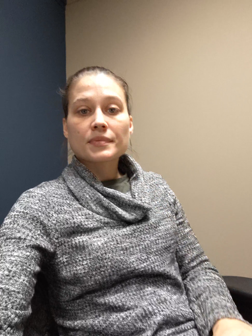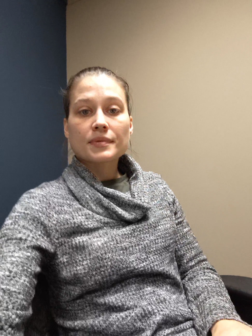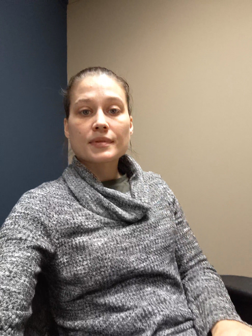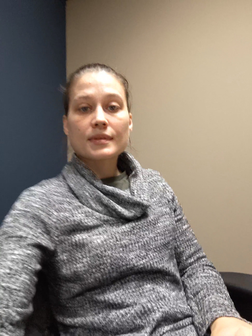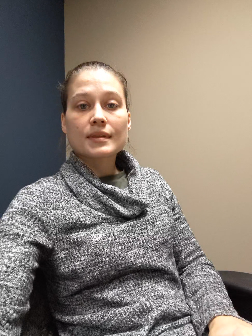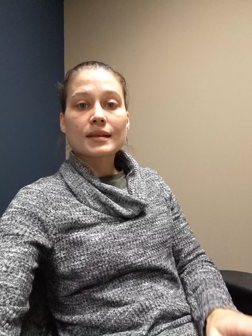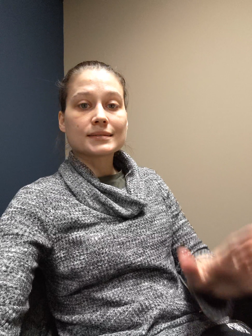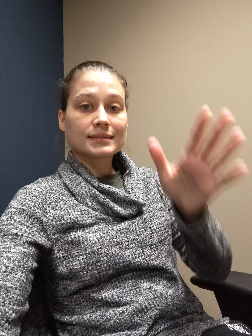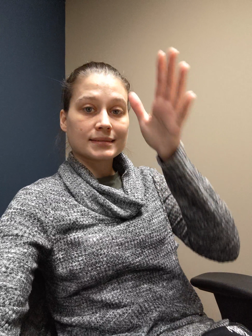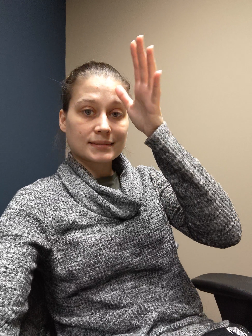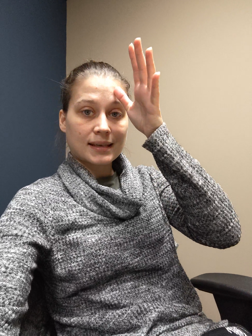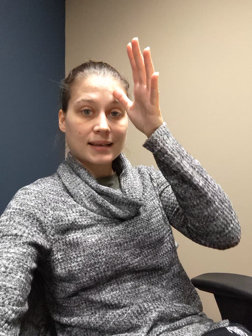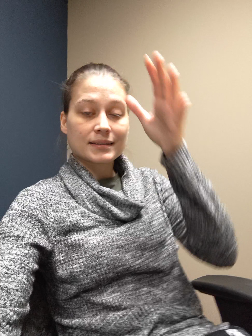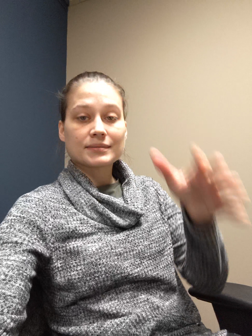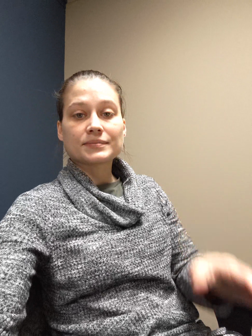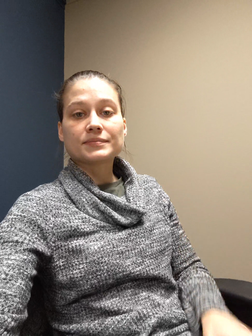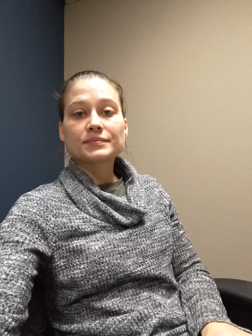dad